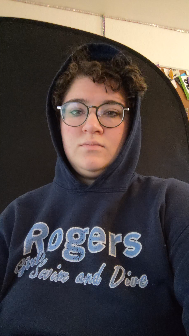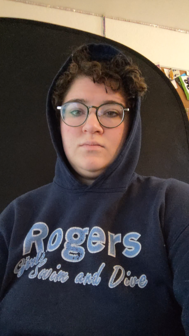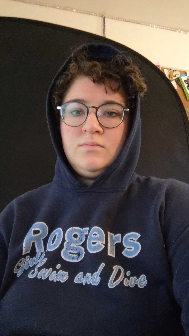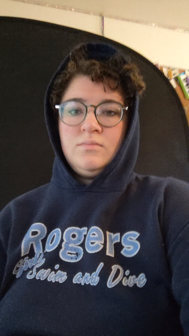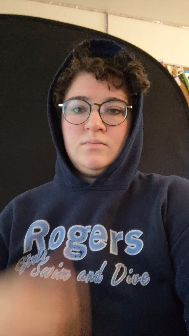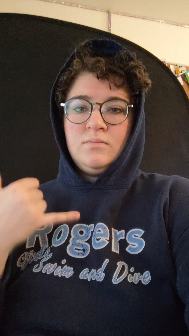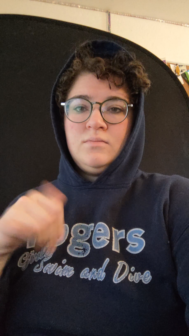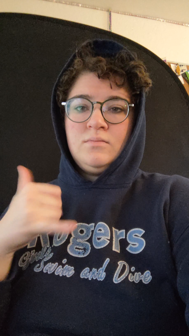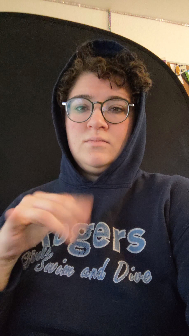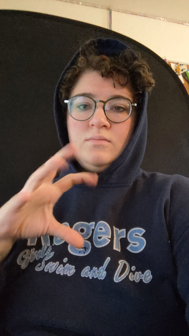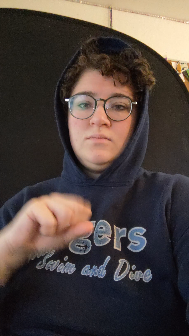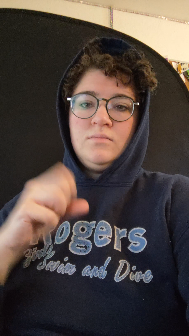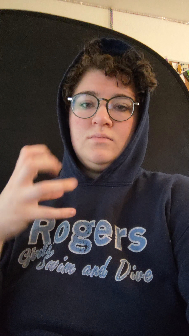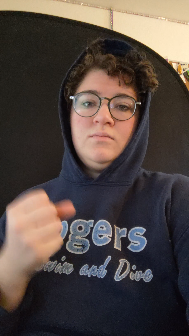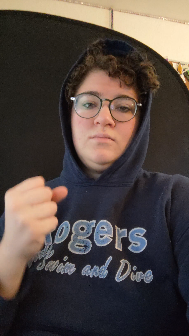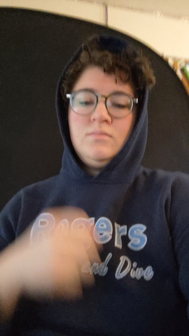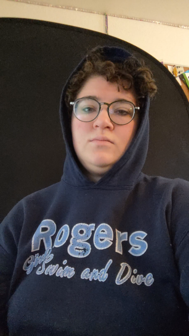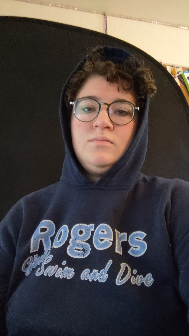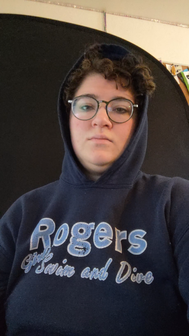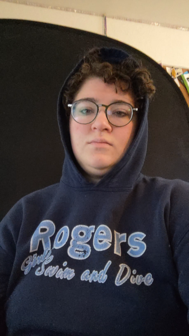play dough